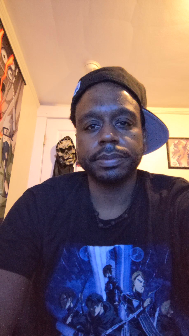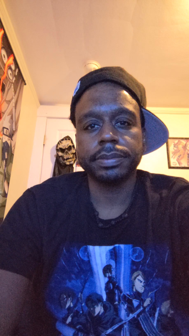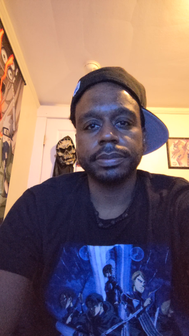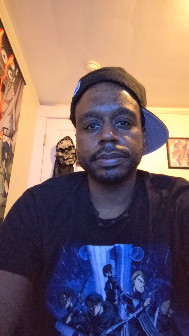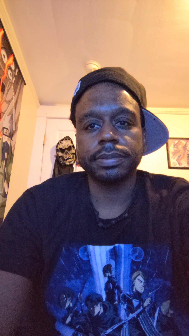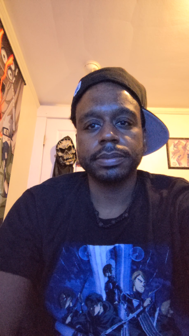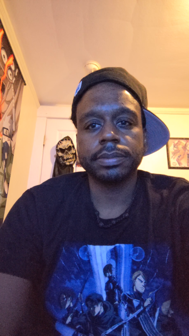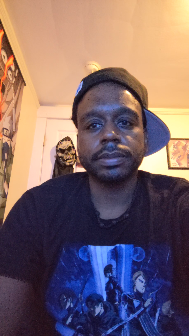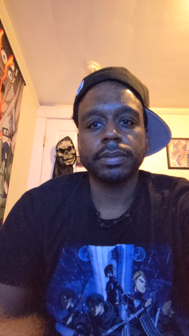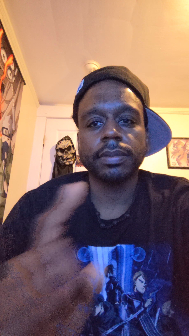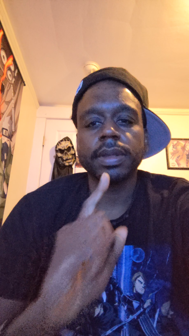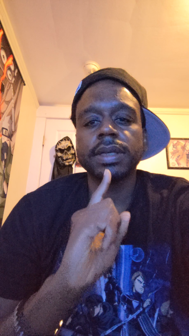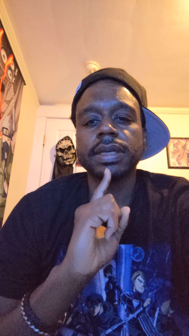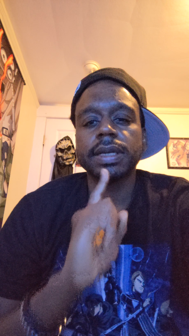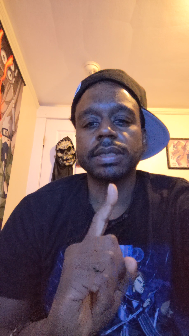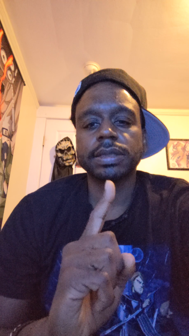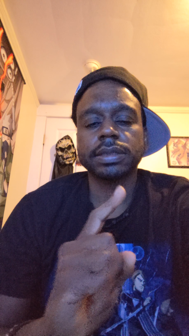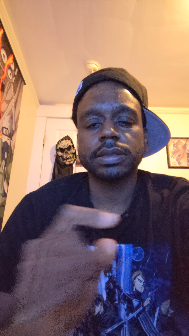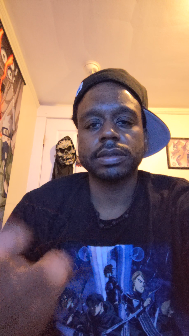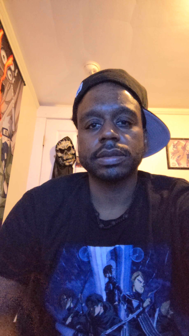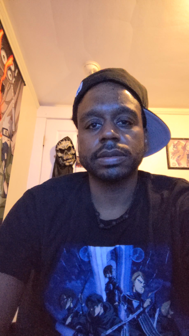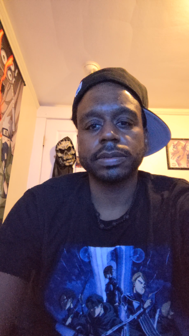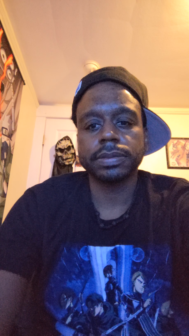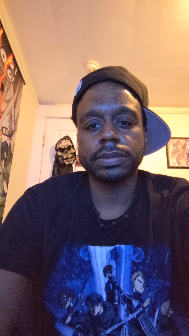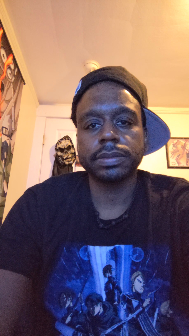is